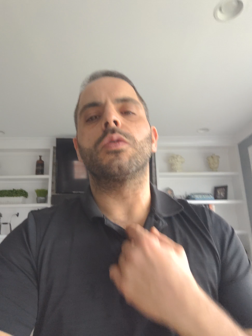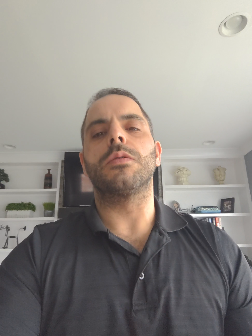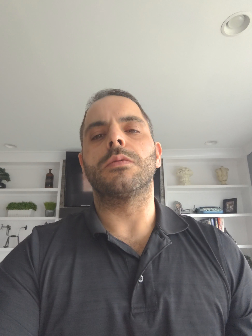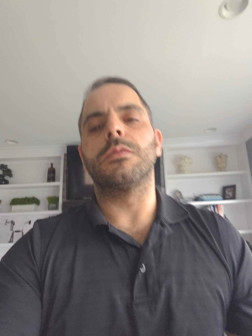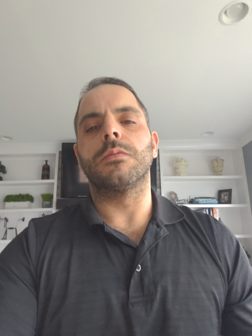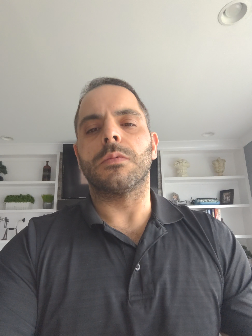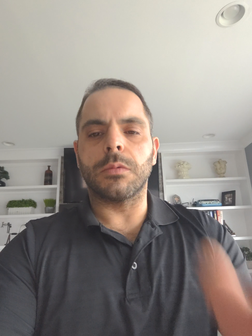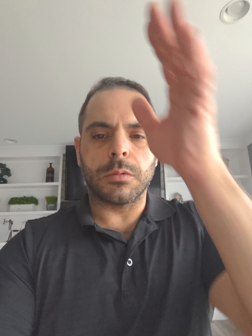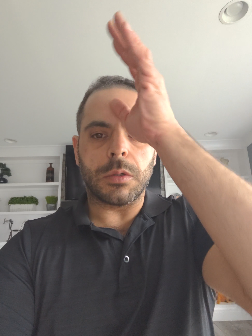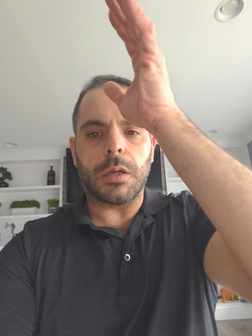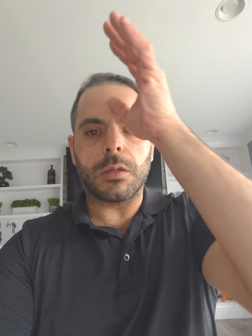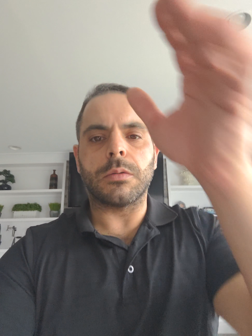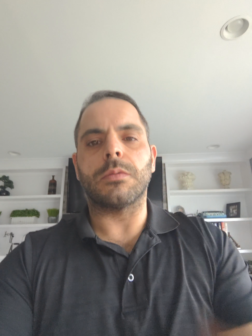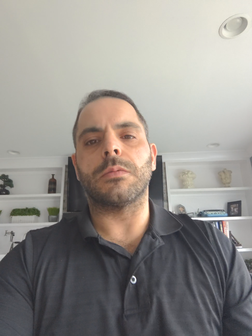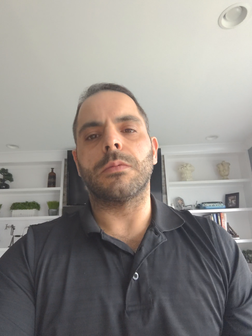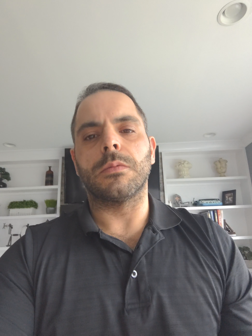dad